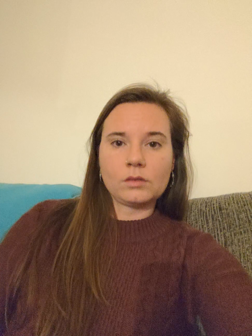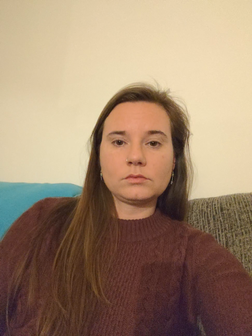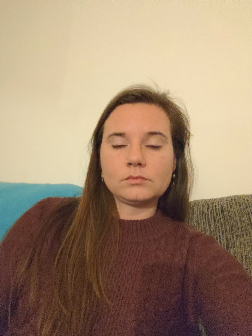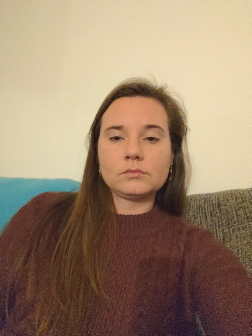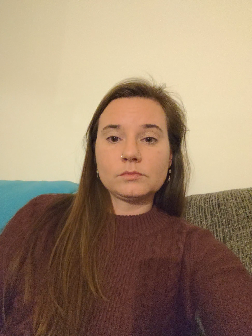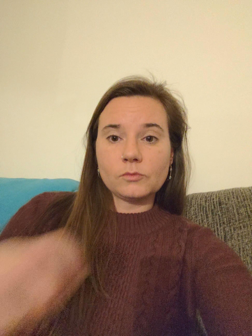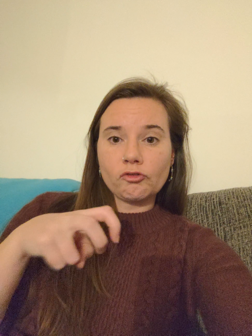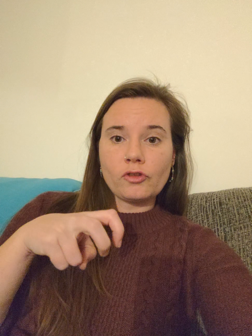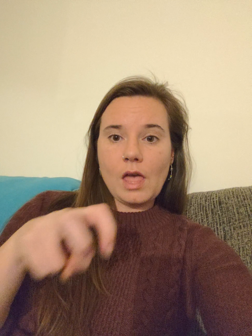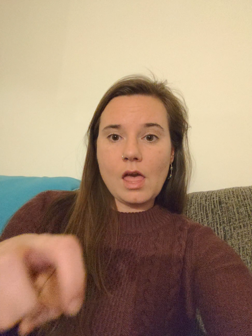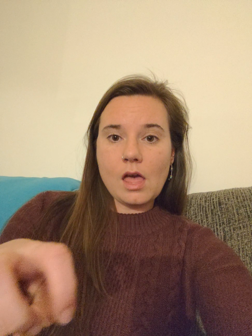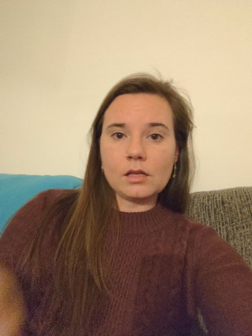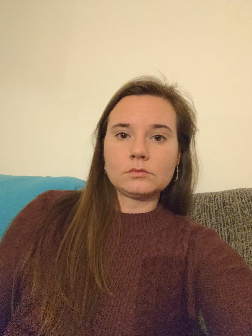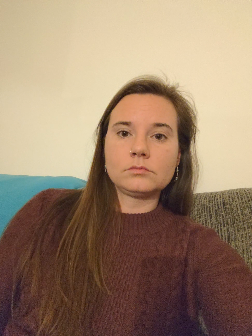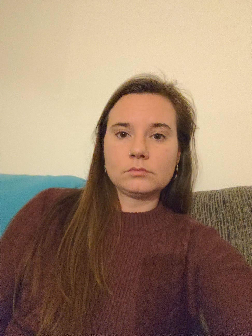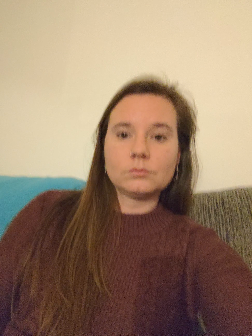ride